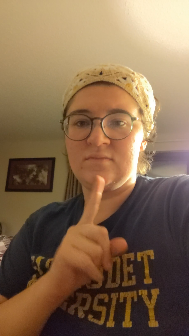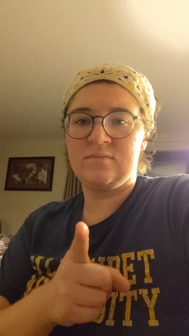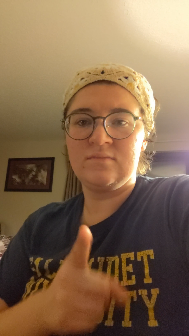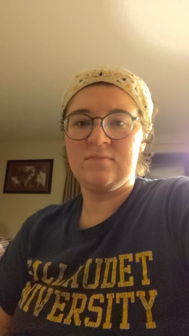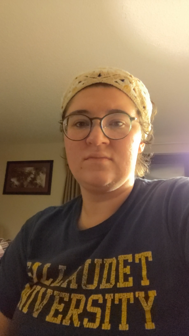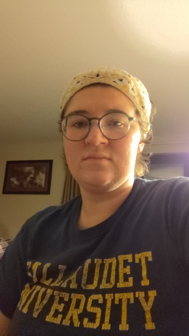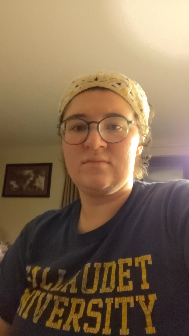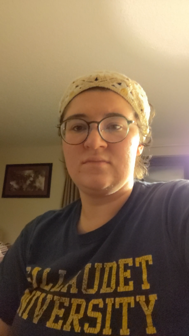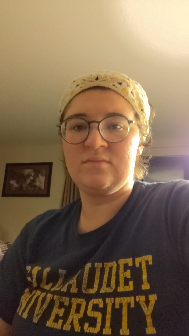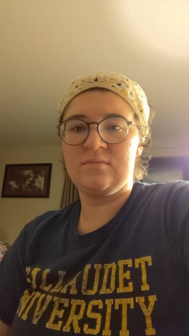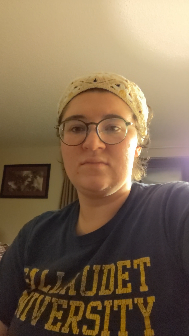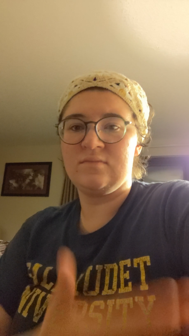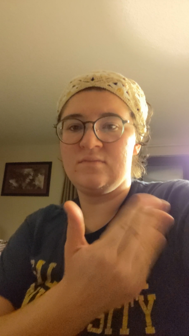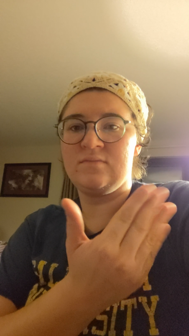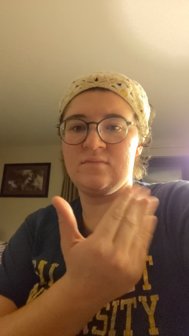butterfly